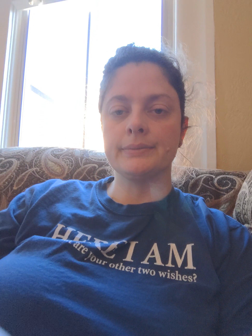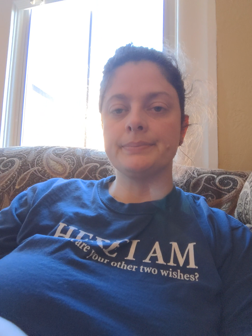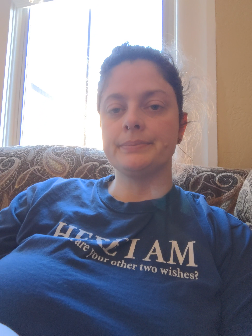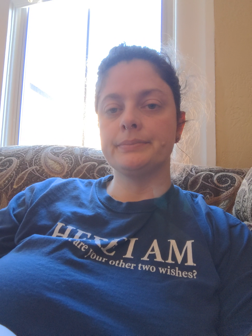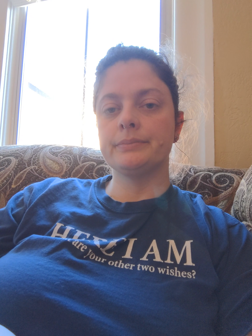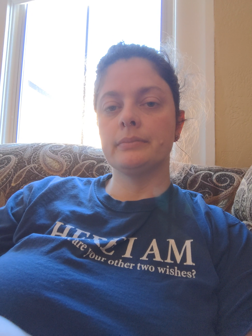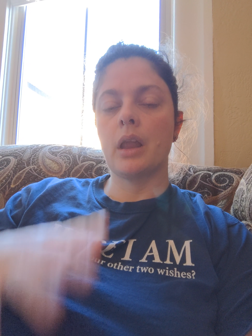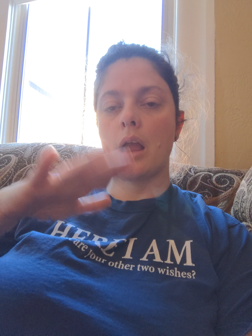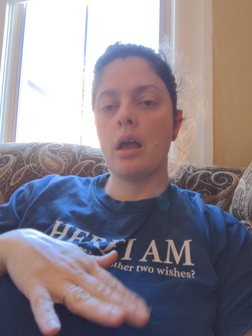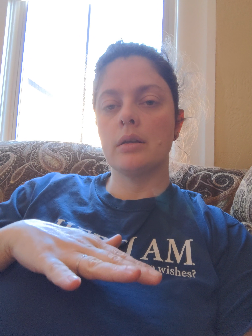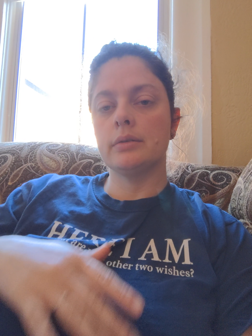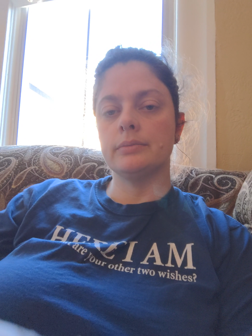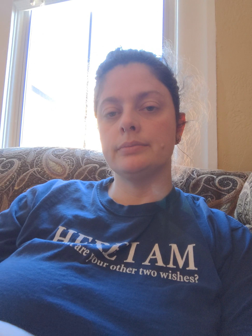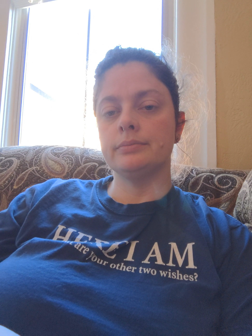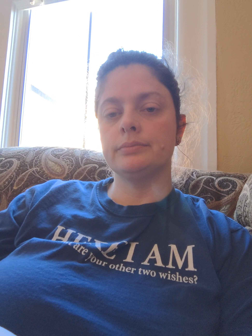on